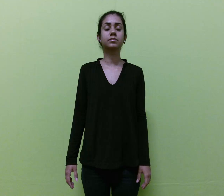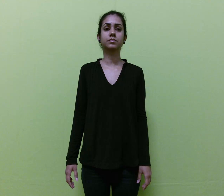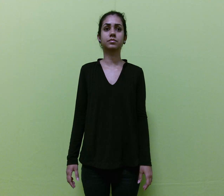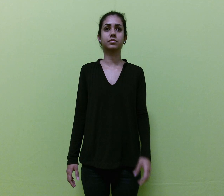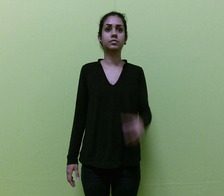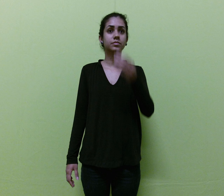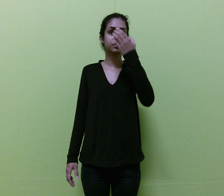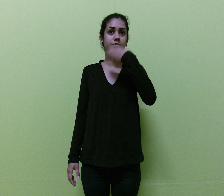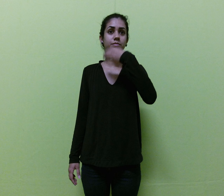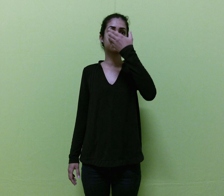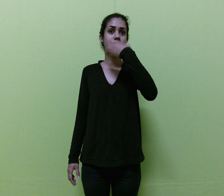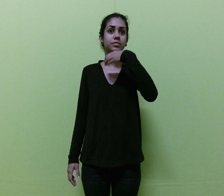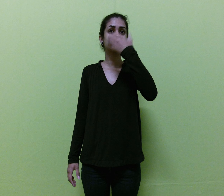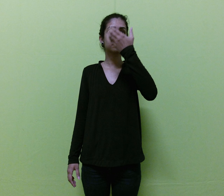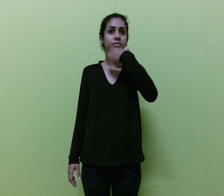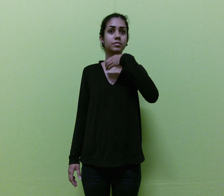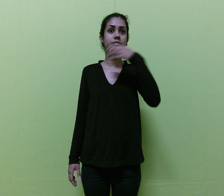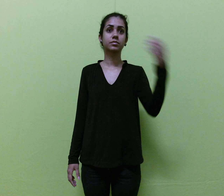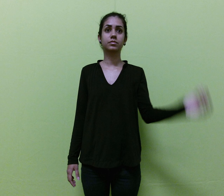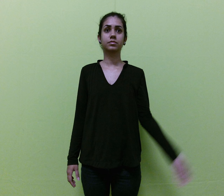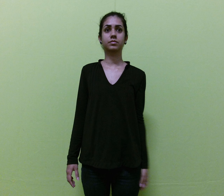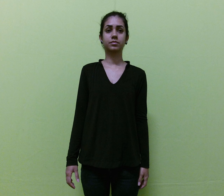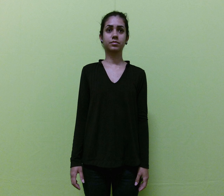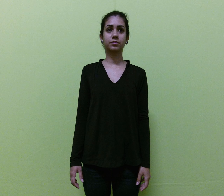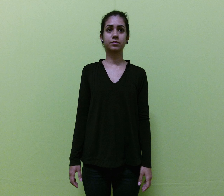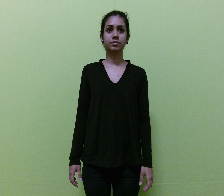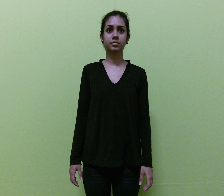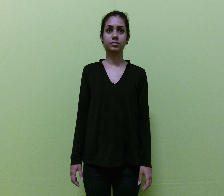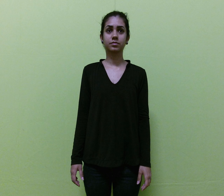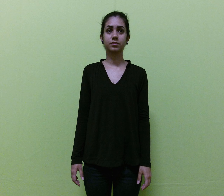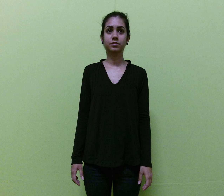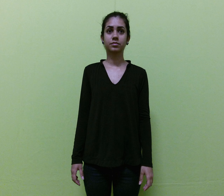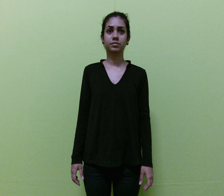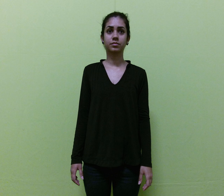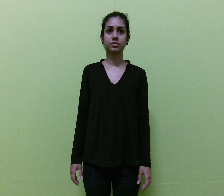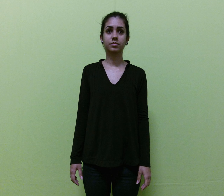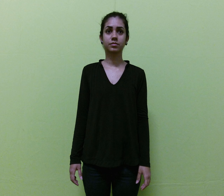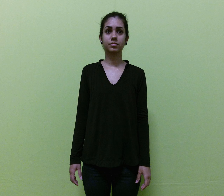maçã